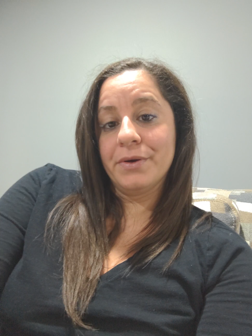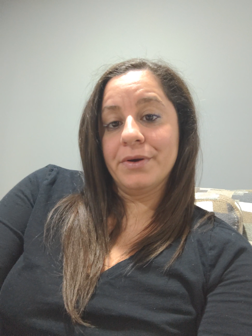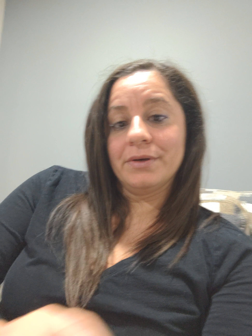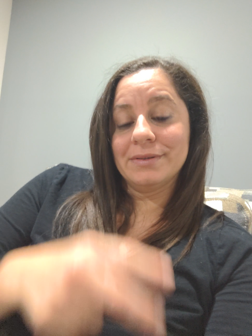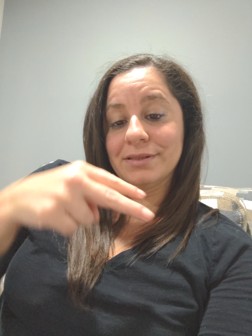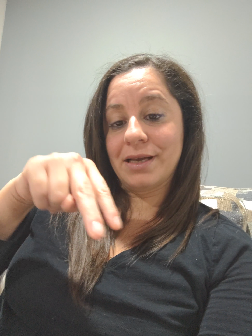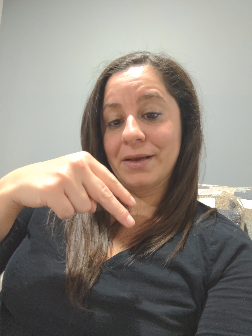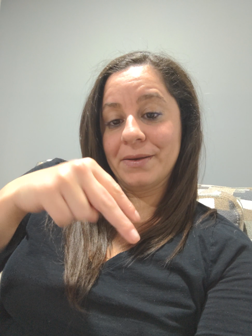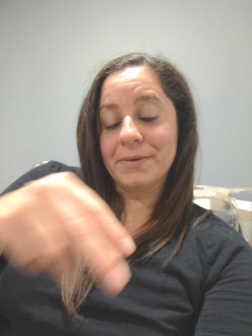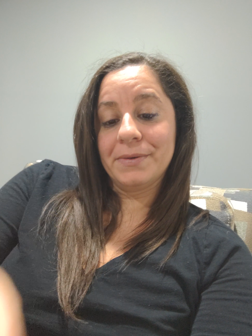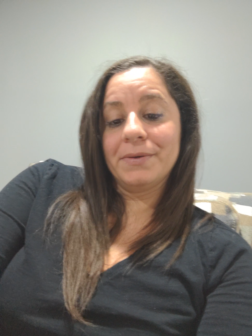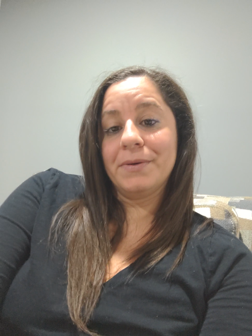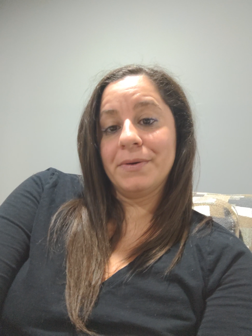dance